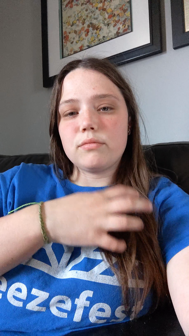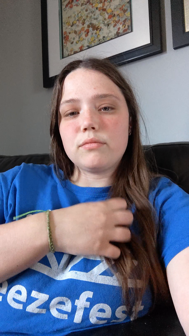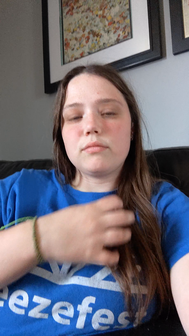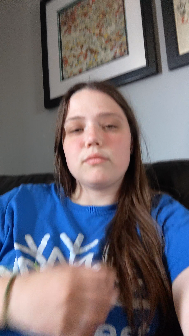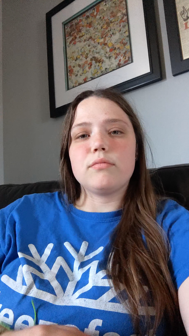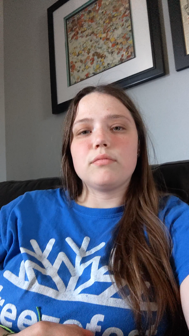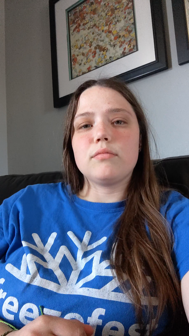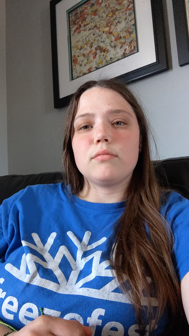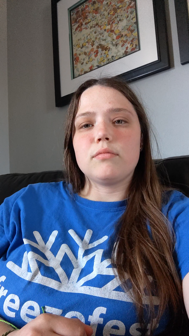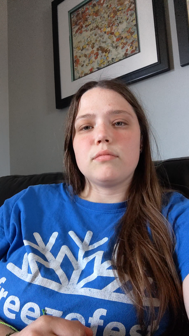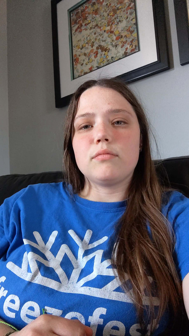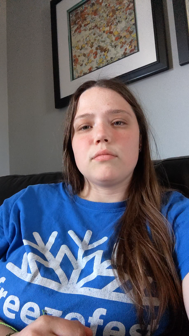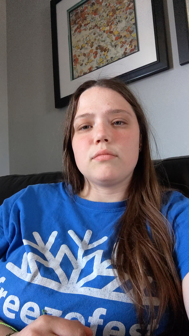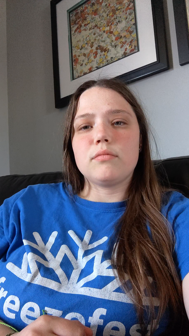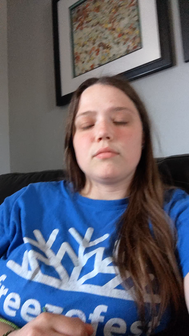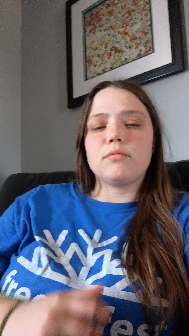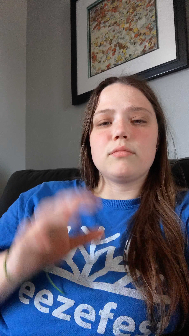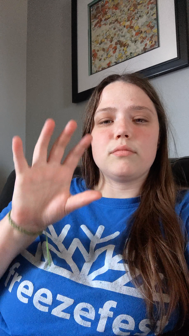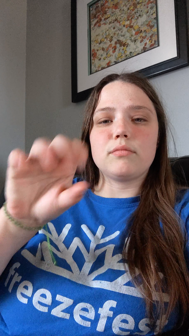bite